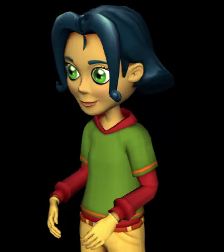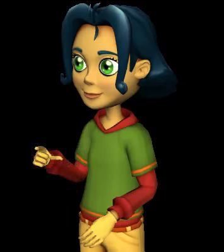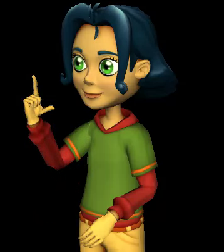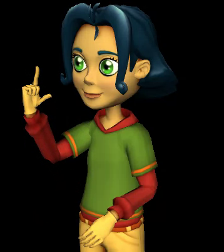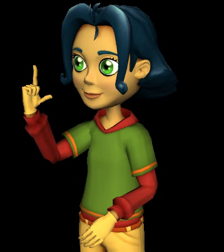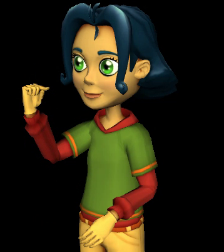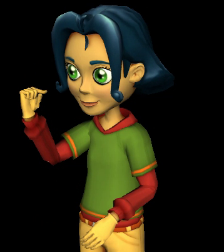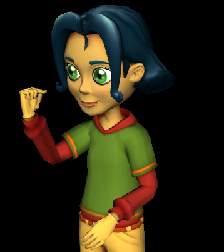أب